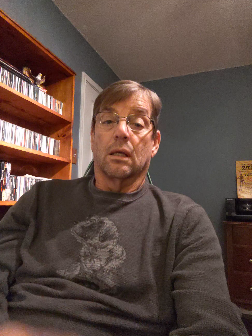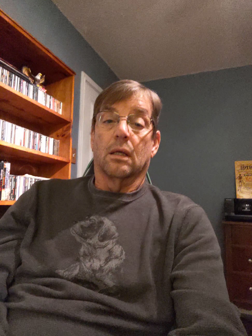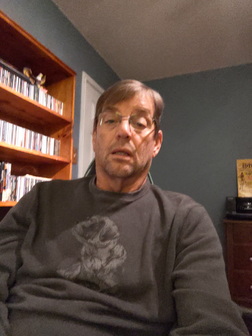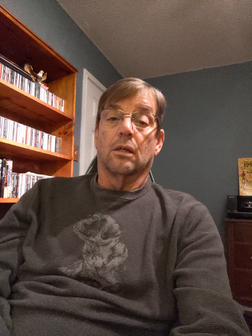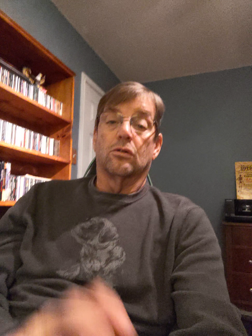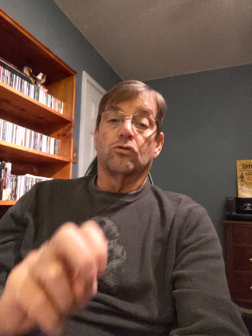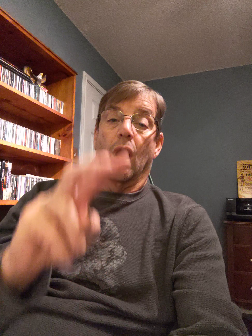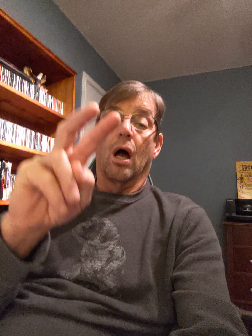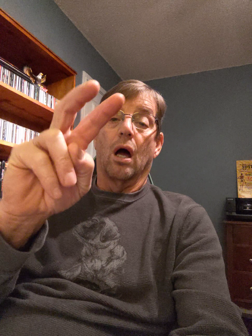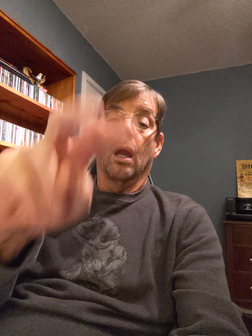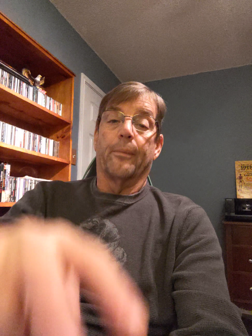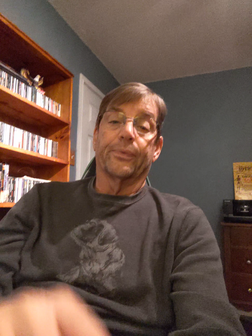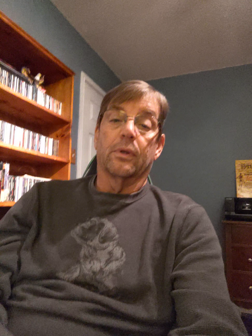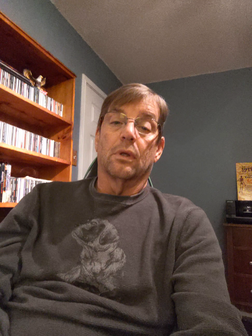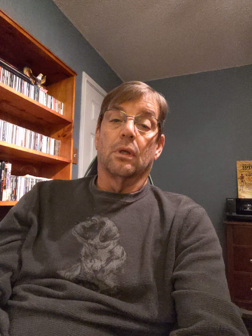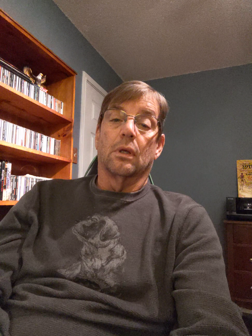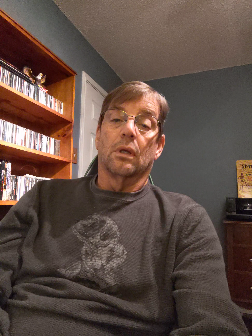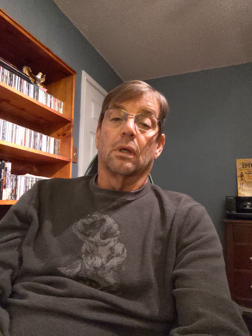jump